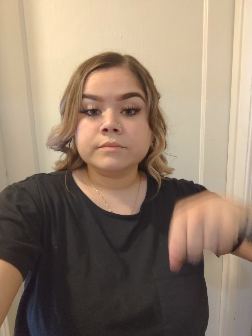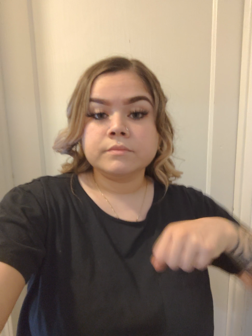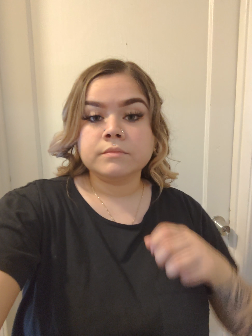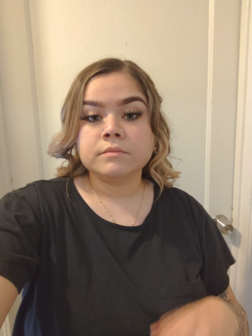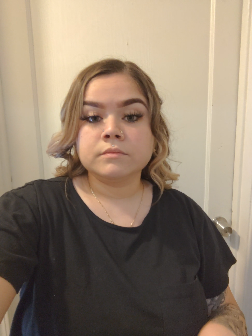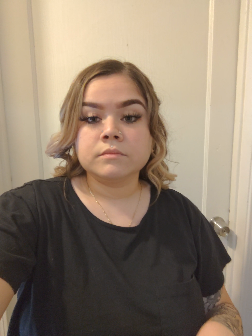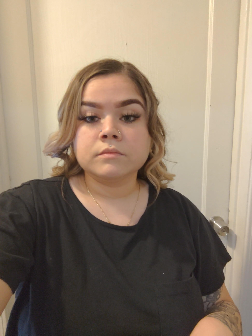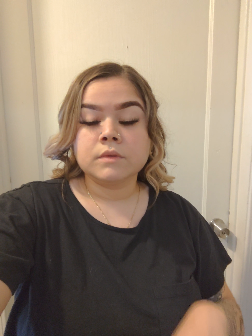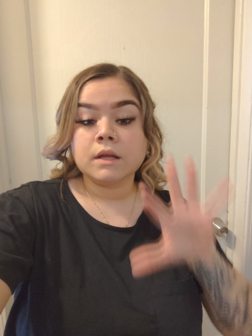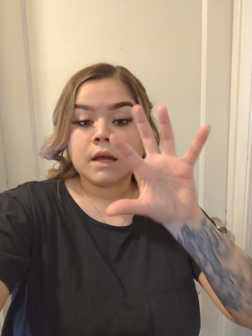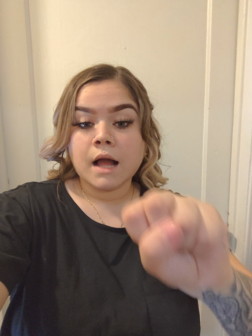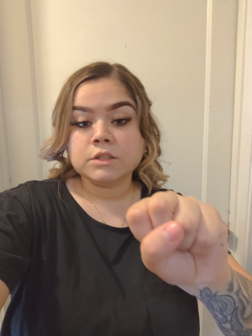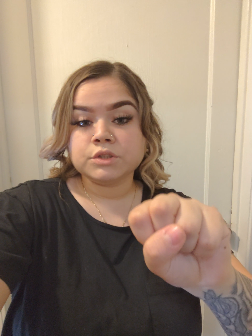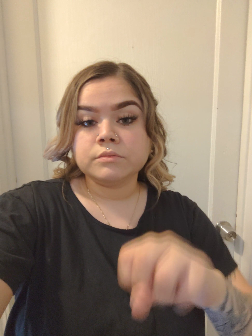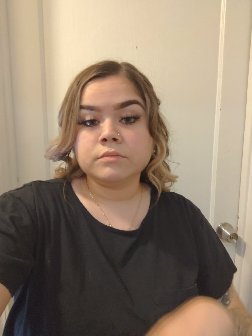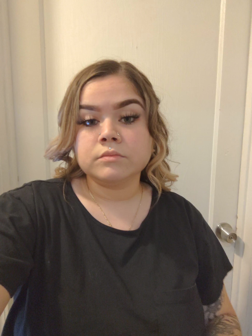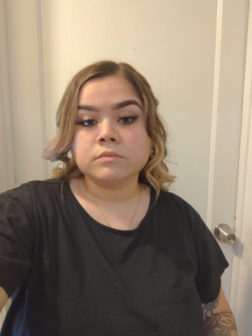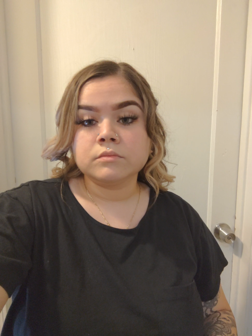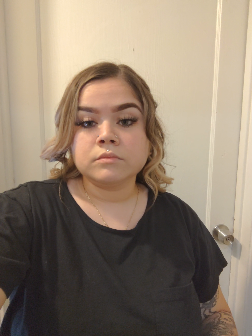catch